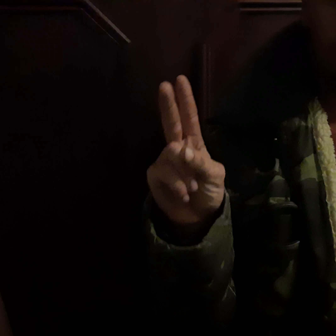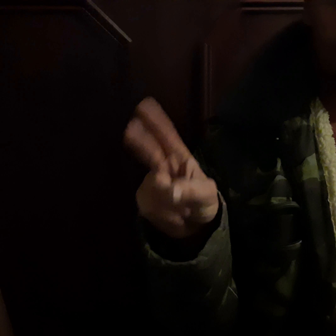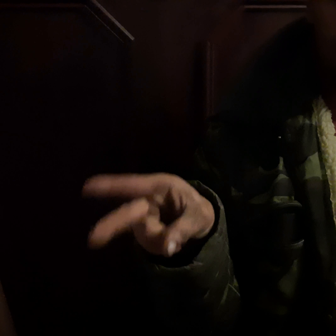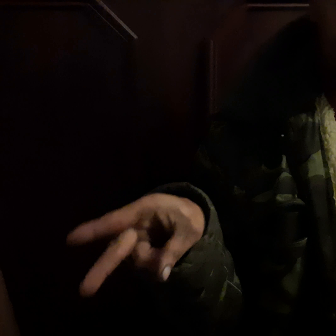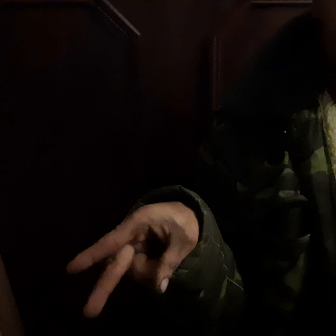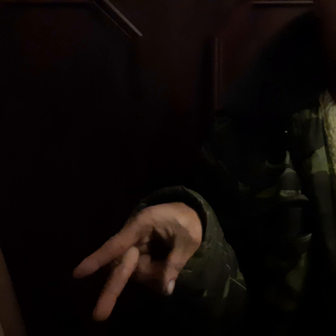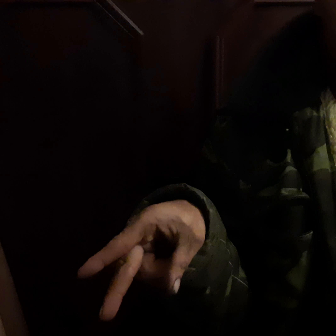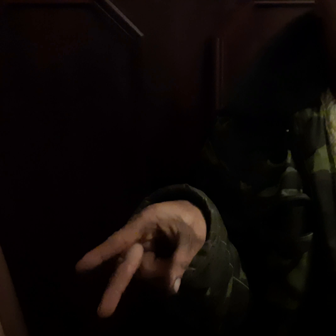К